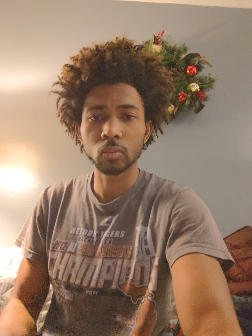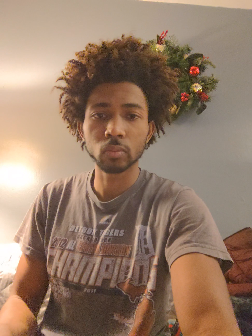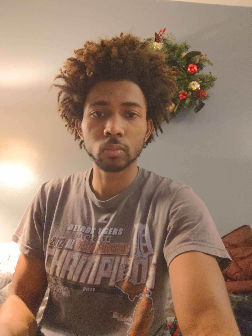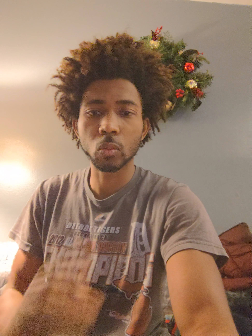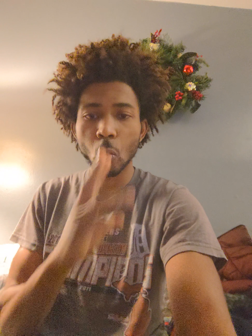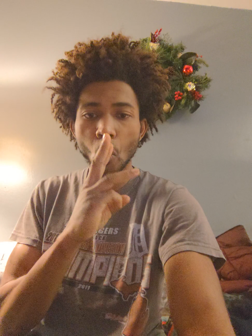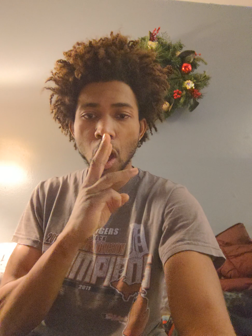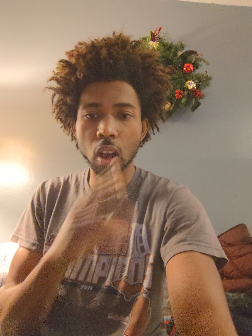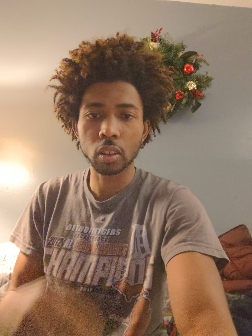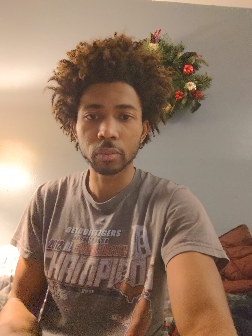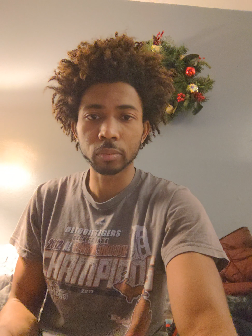water